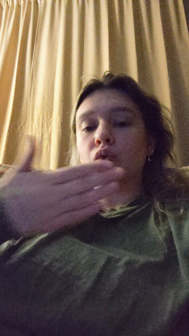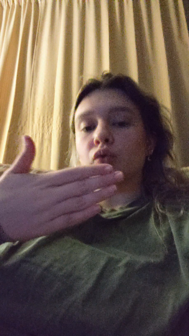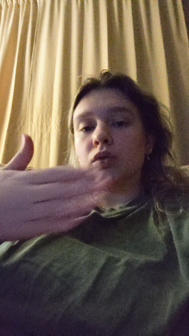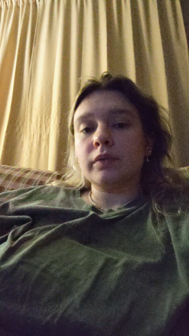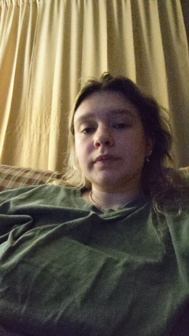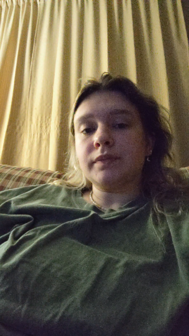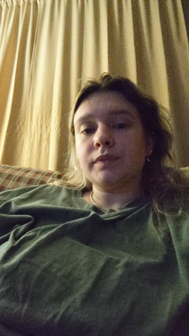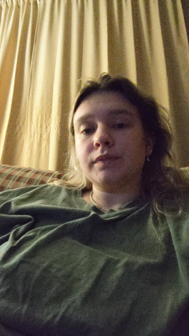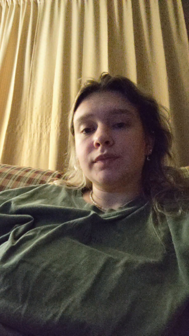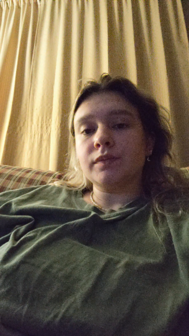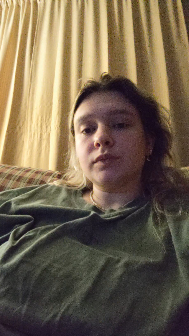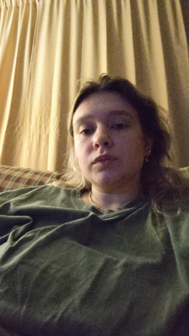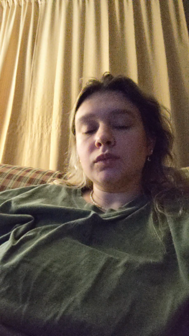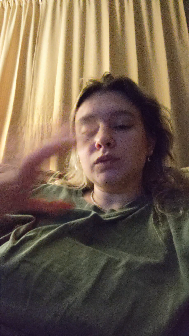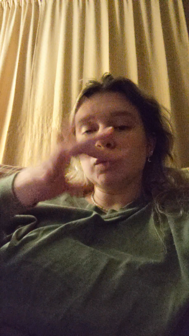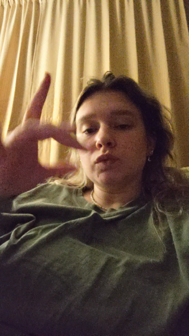choose